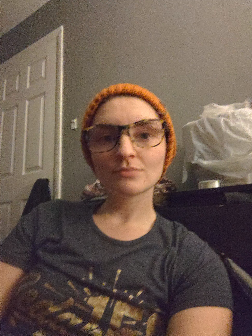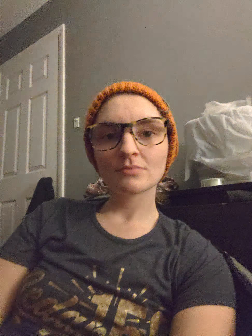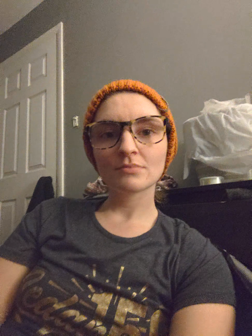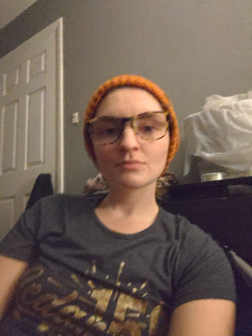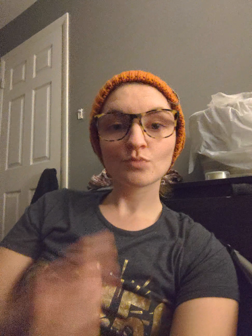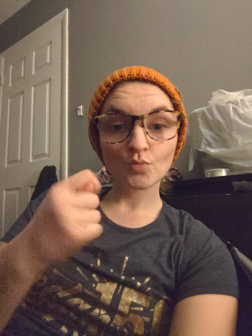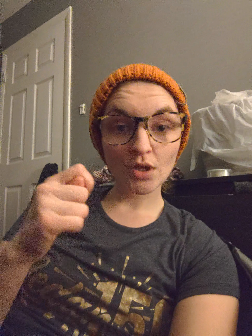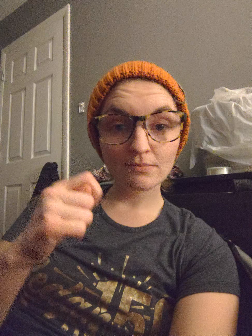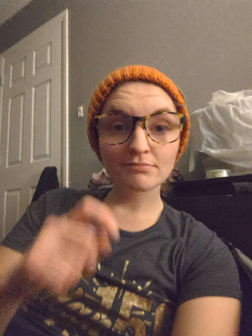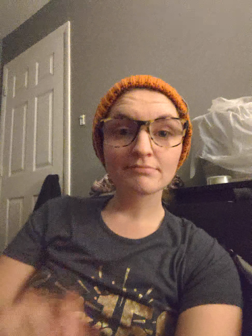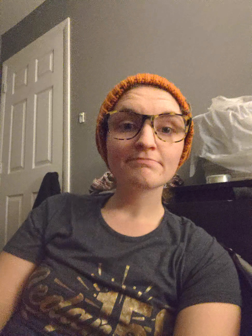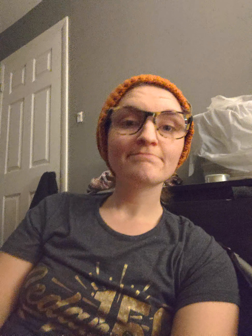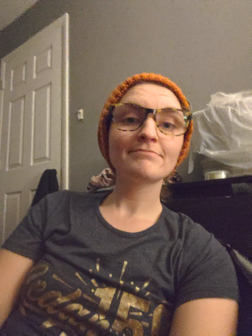toy